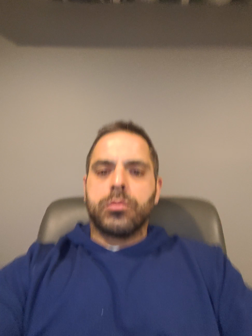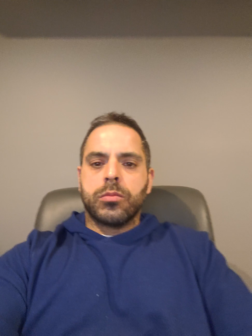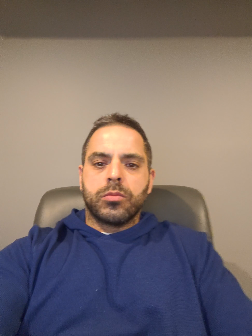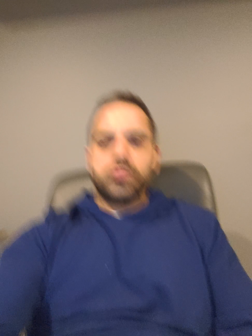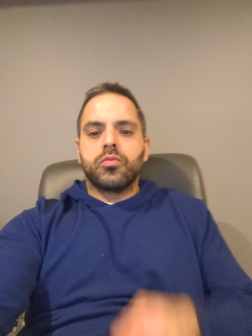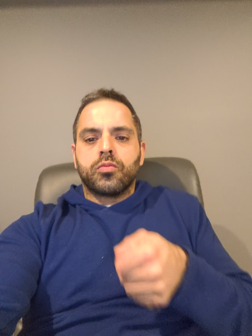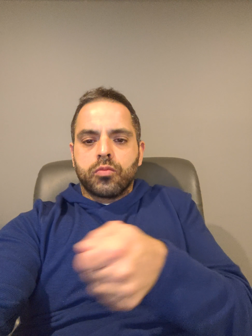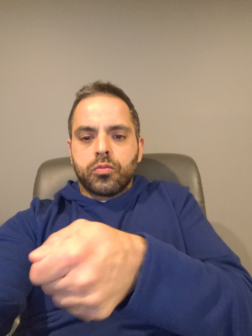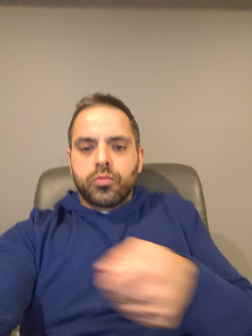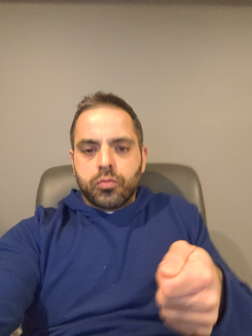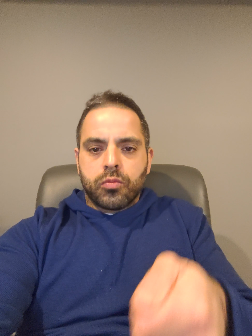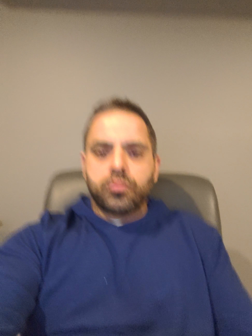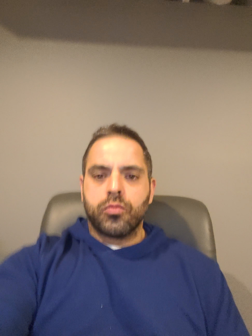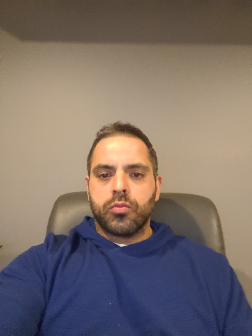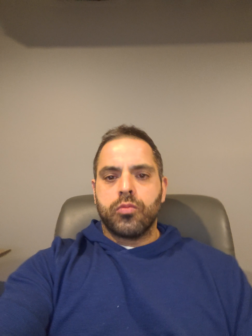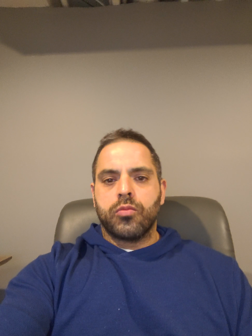vacuum